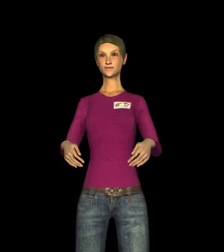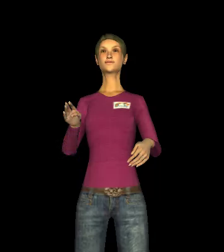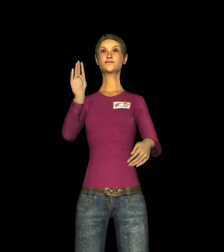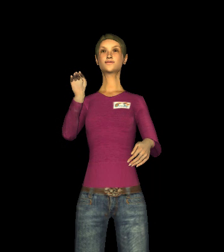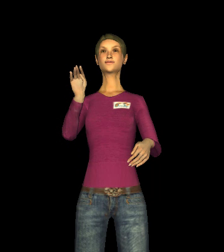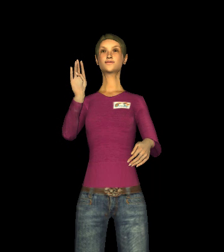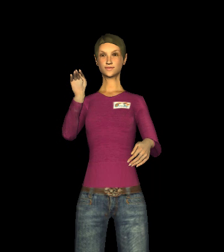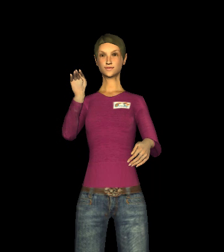أزرق